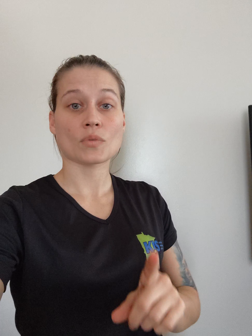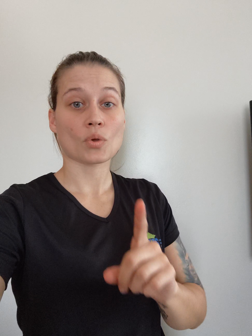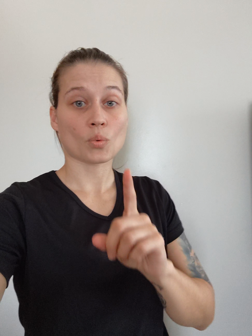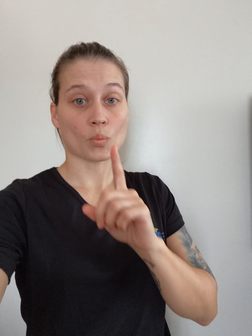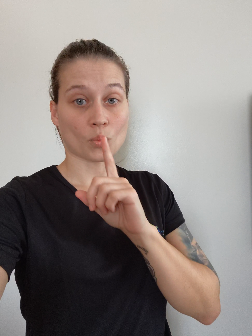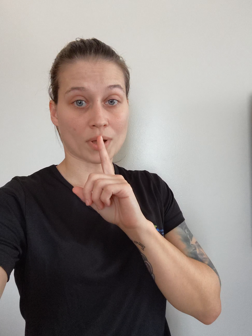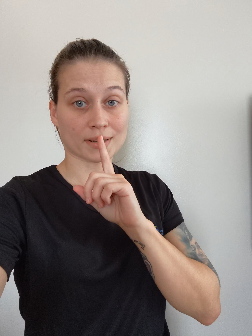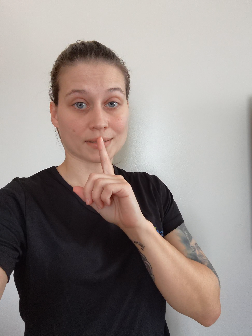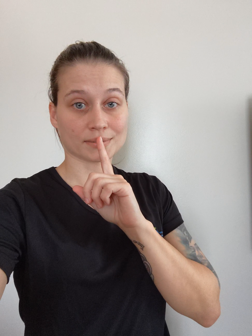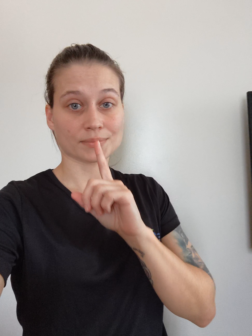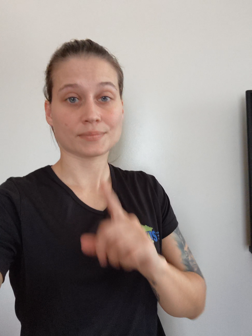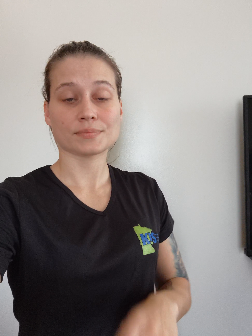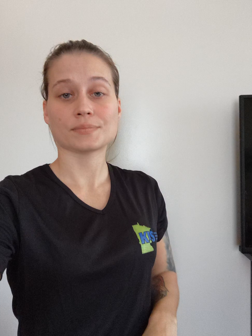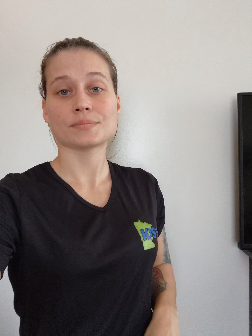quiet